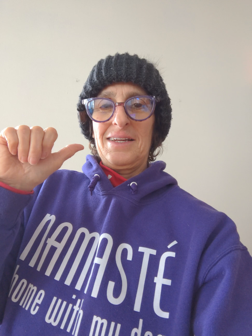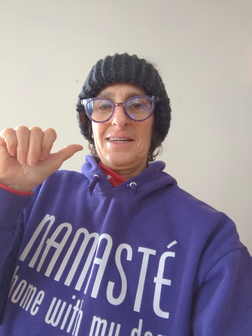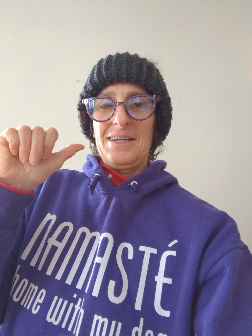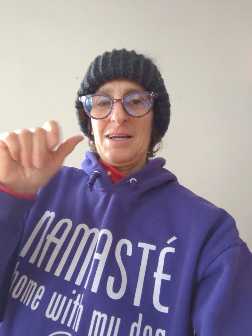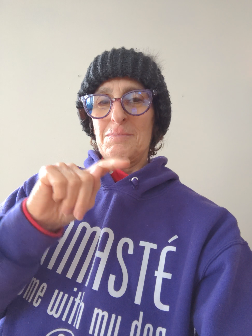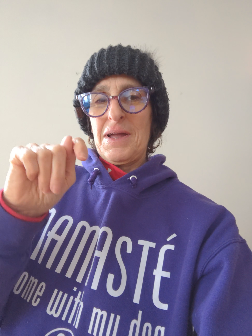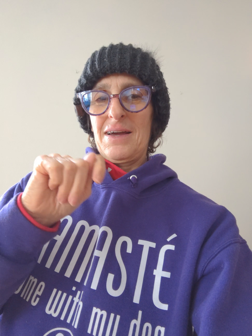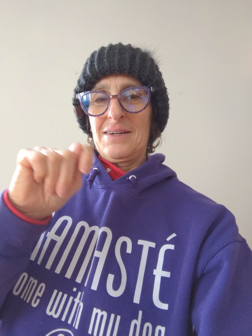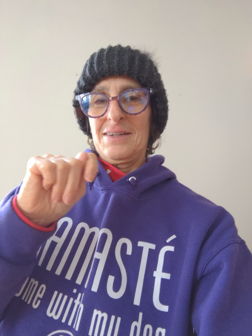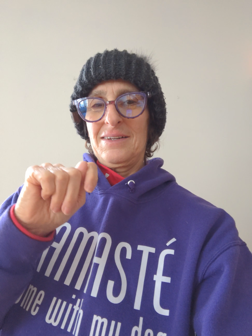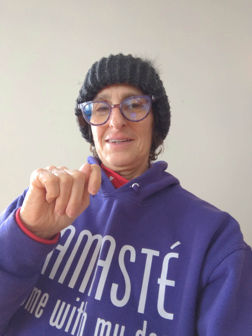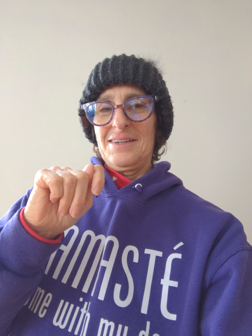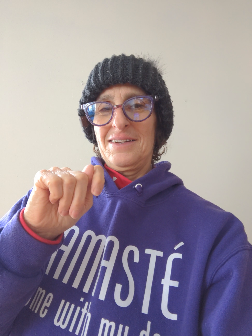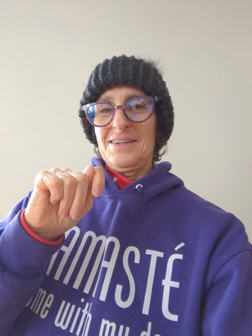potty